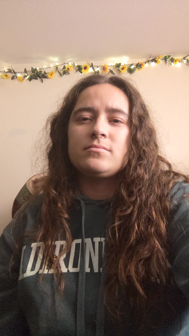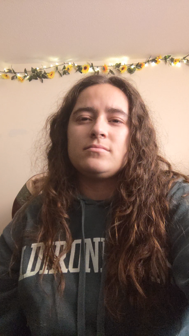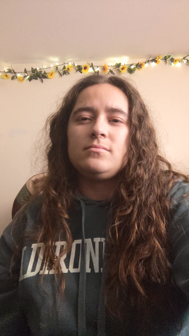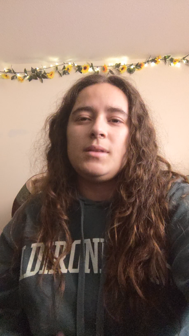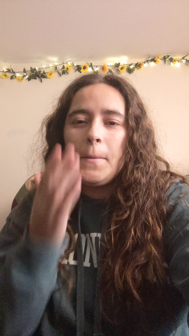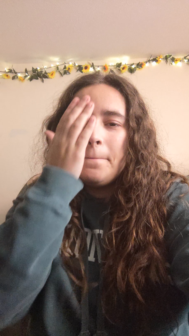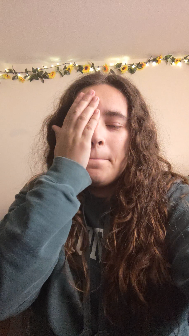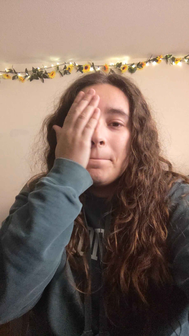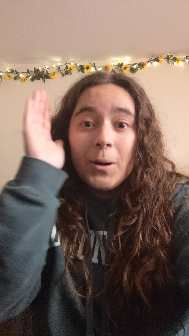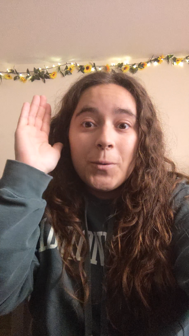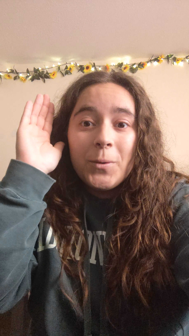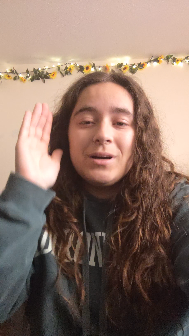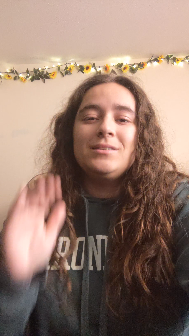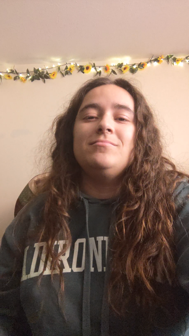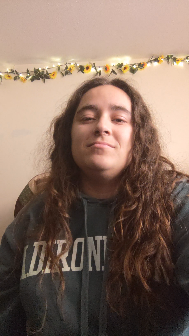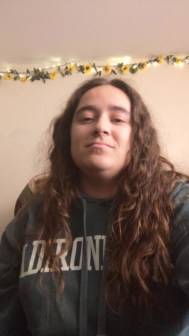peekaboo